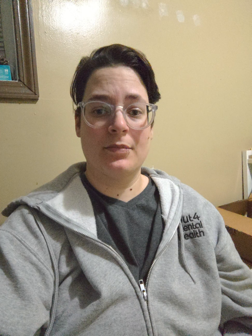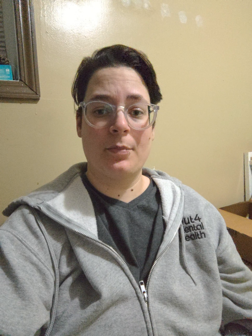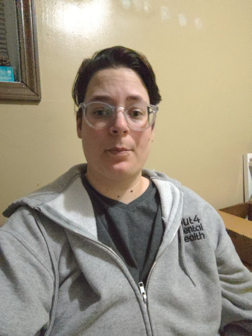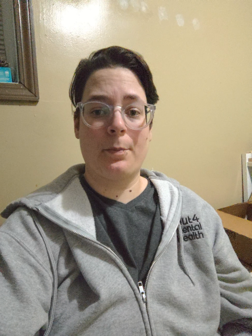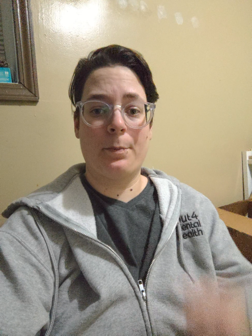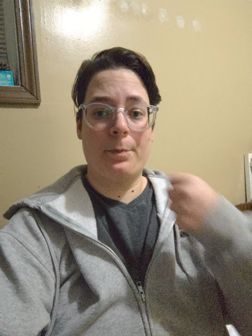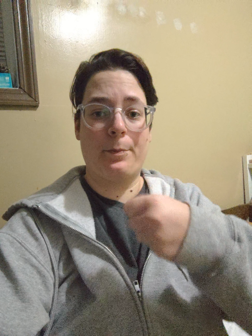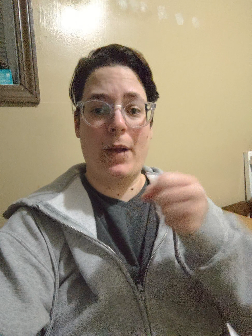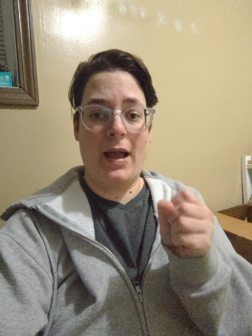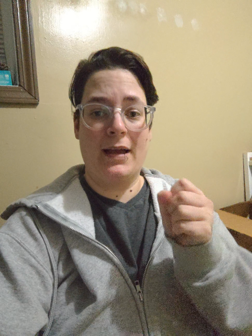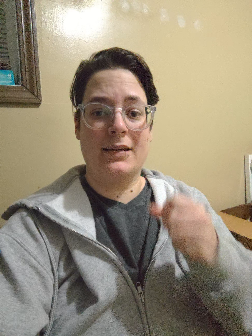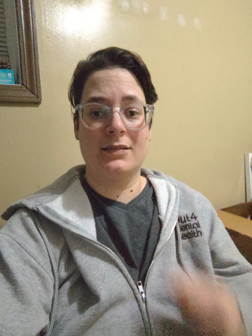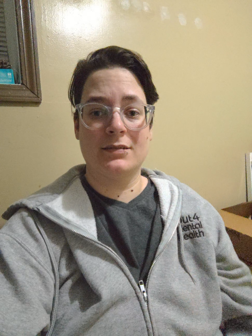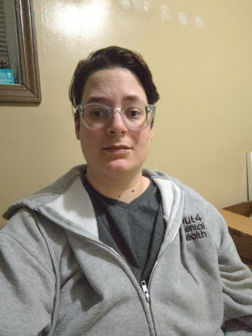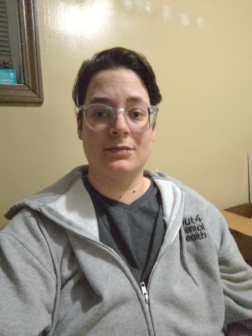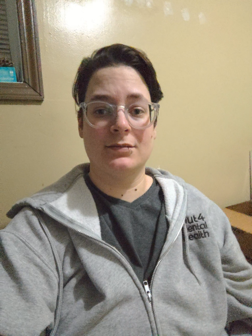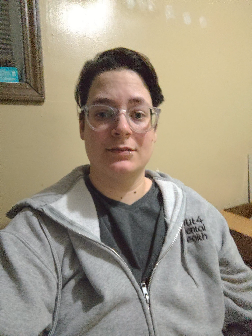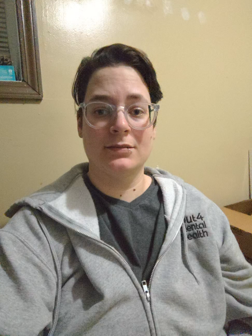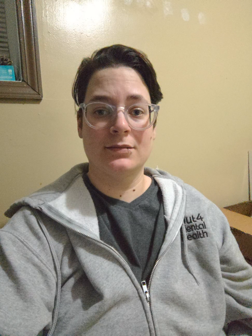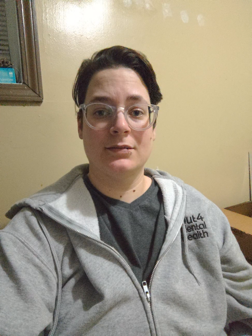make